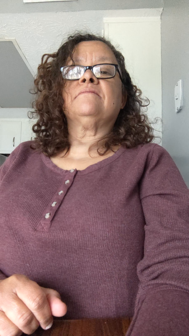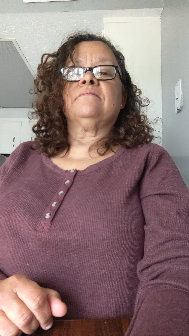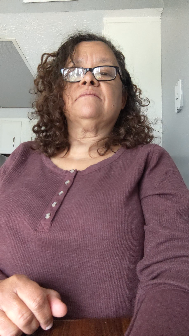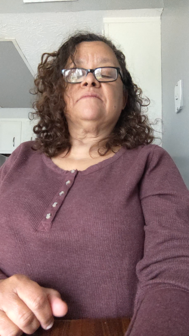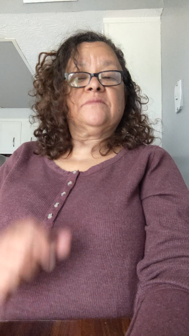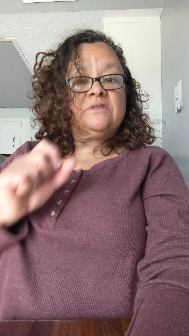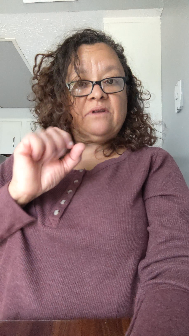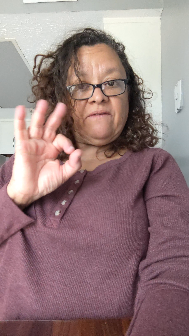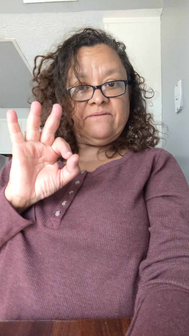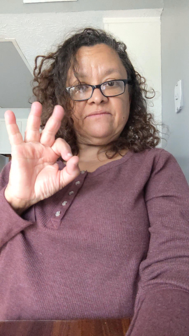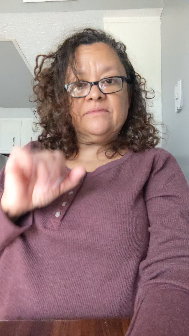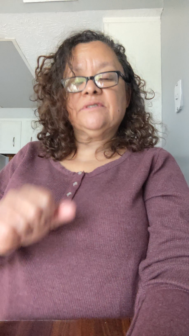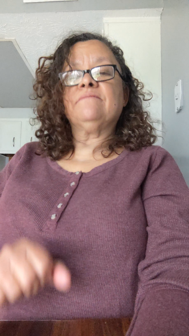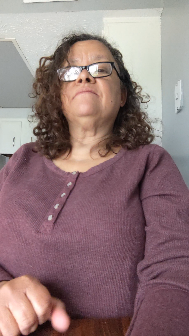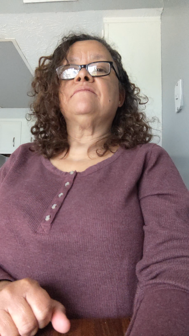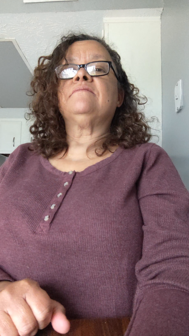of